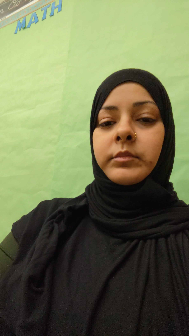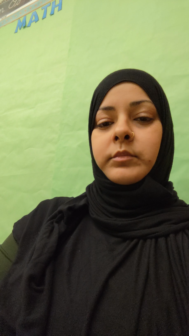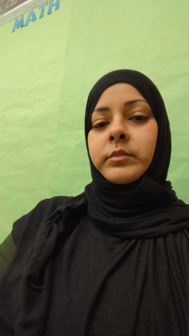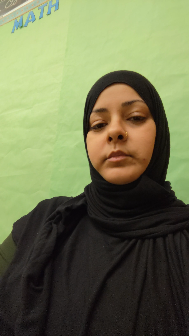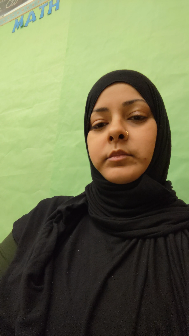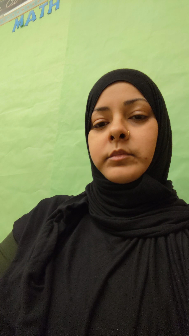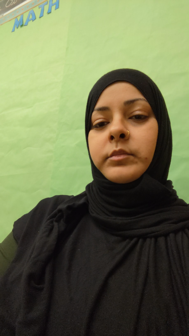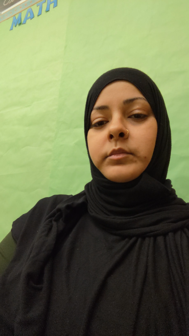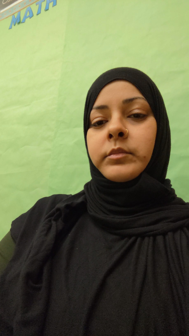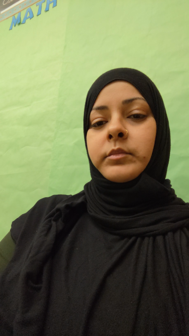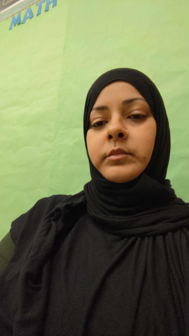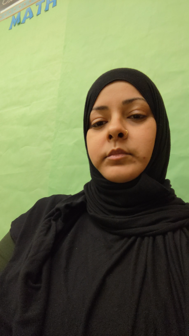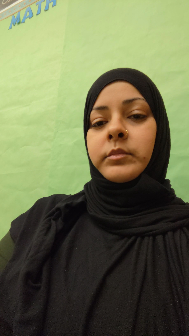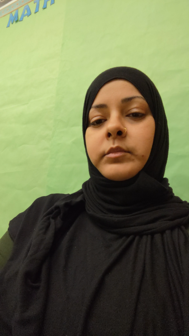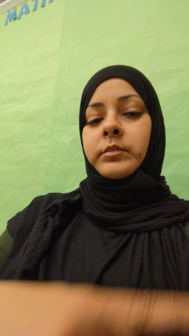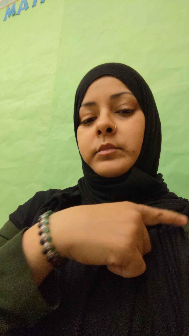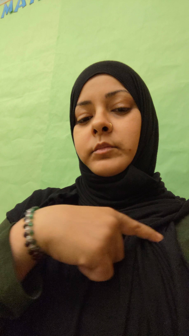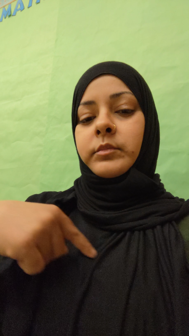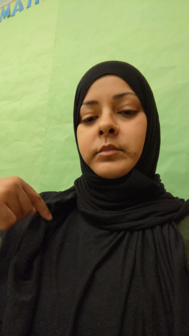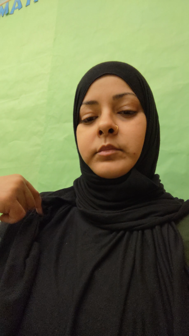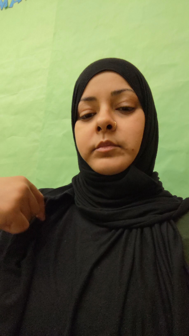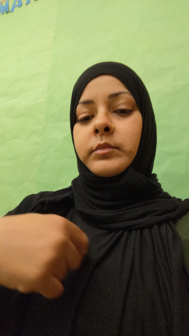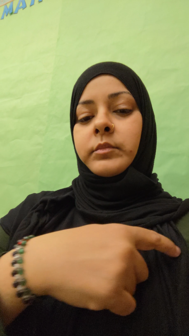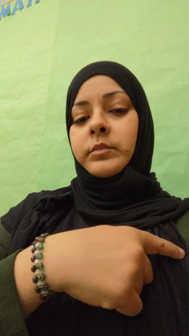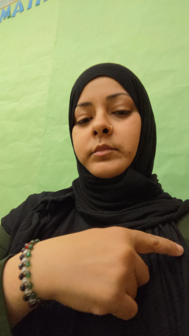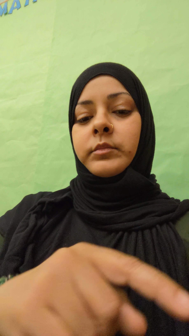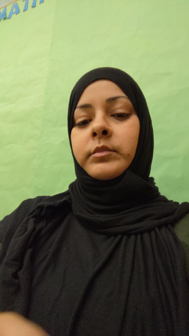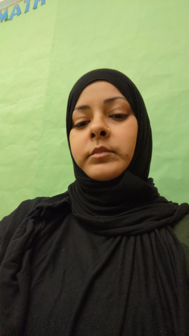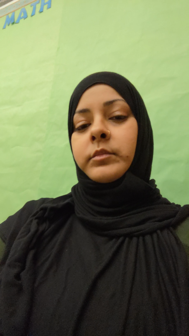bib